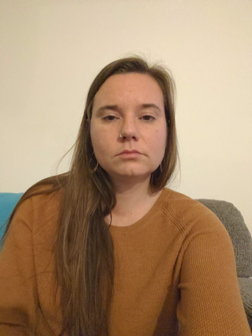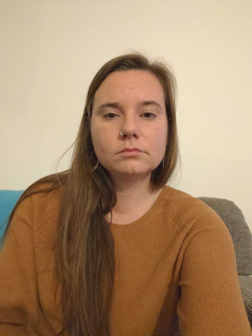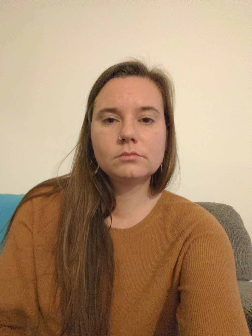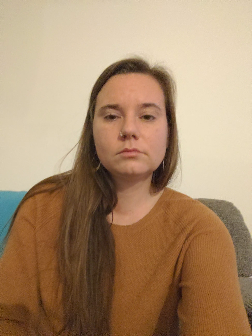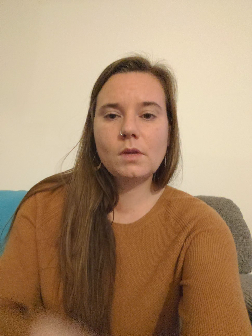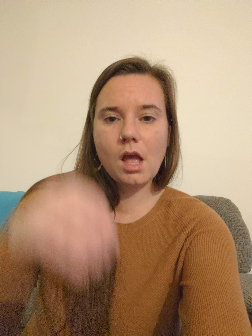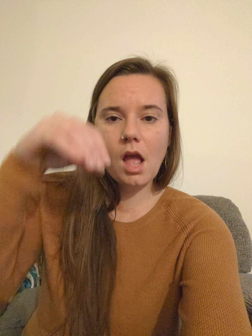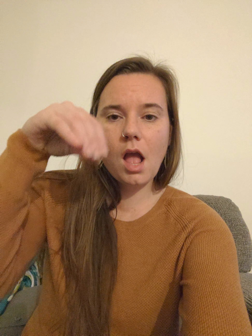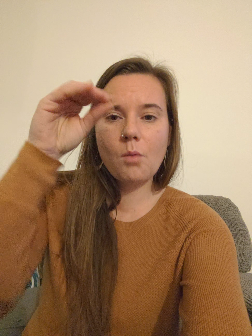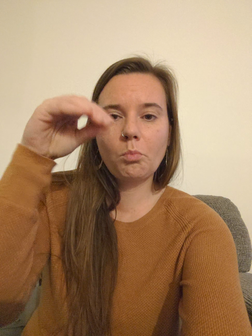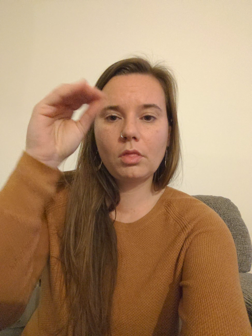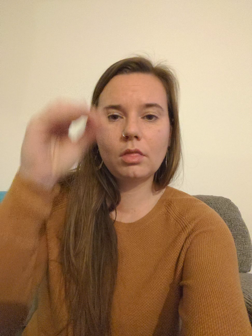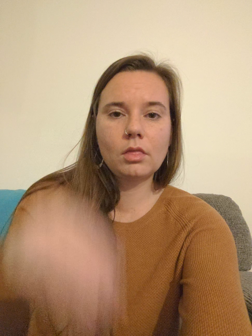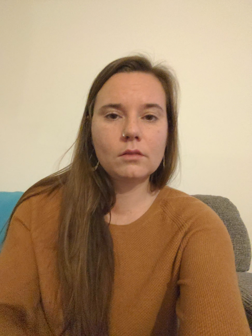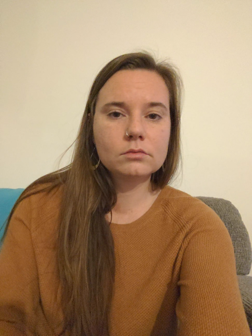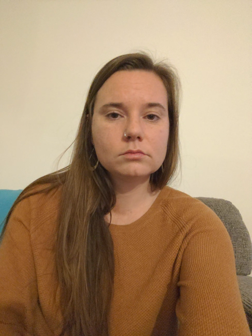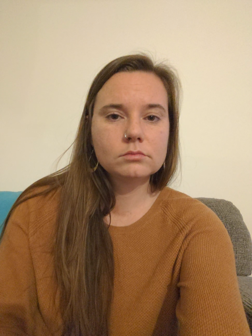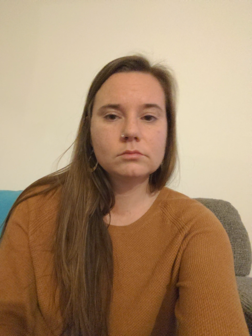owl